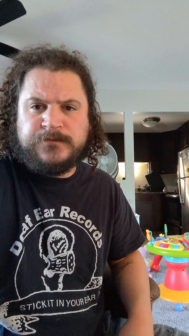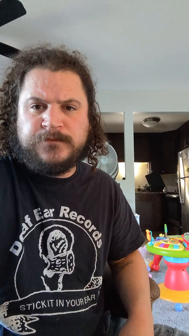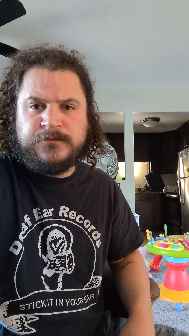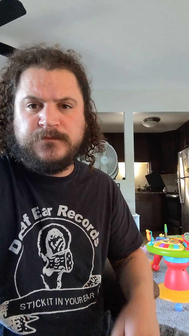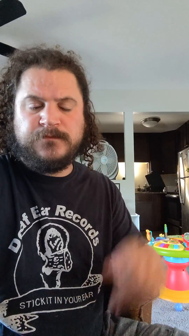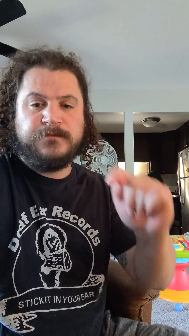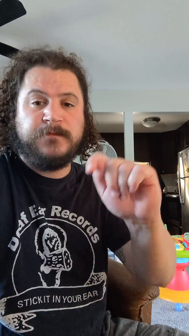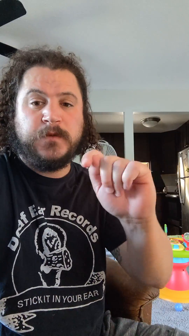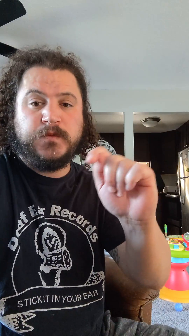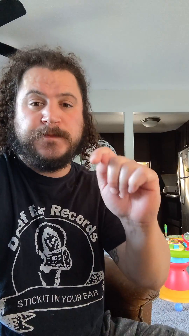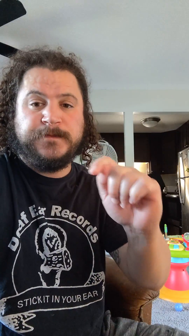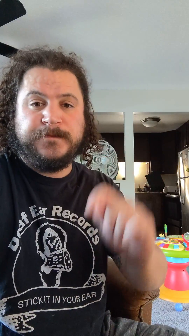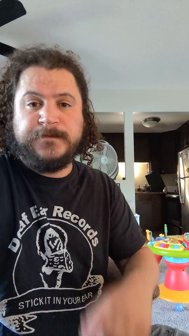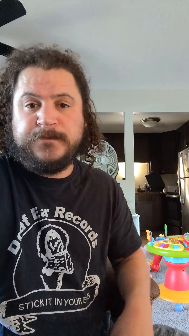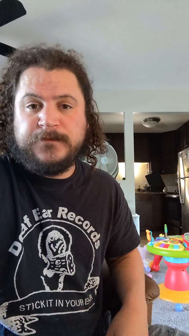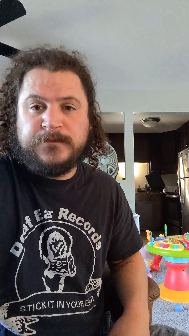bathroom